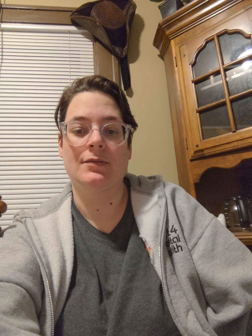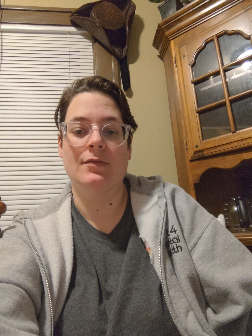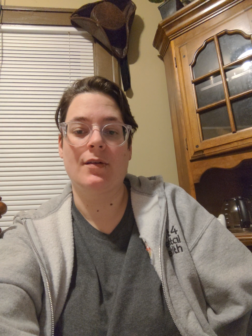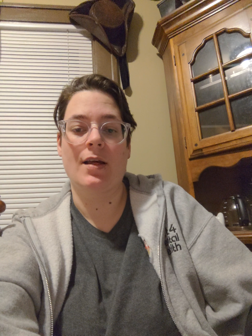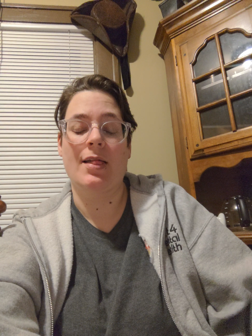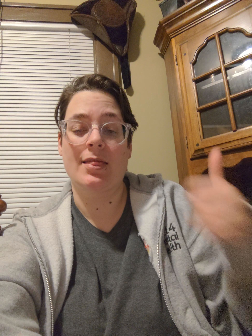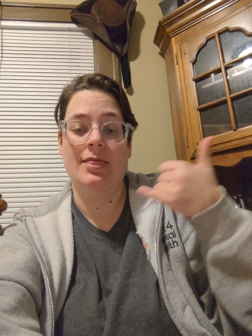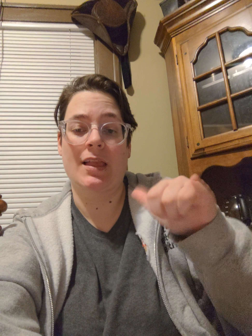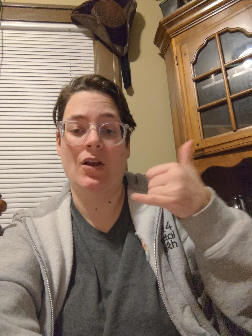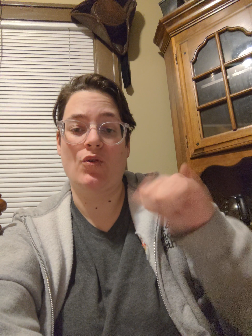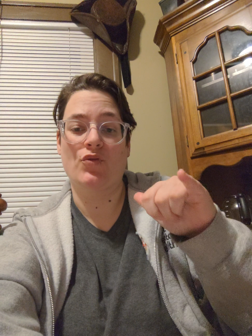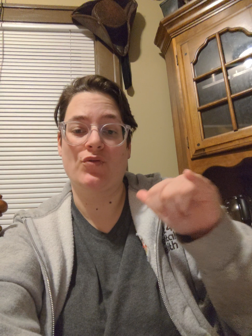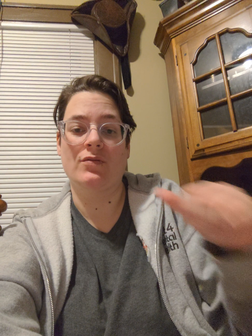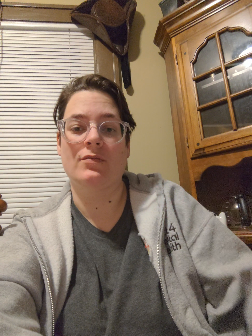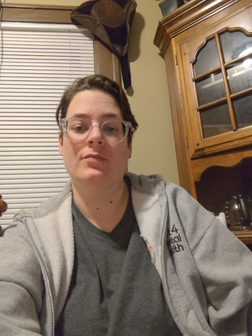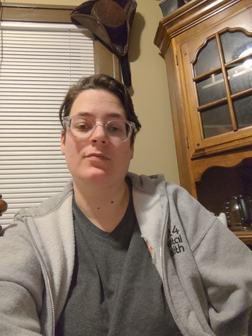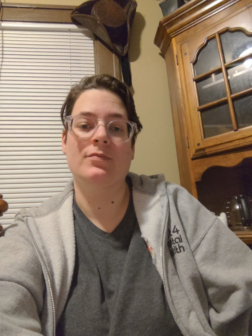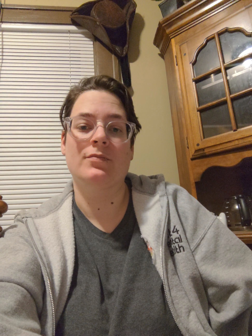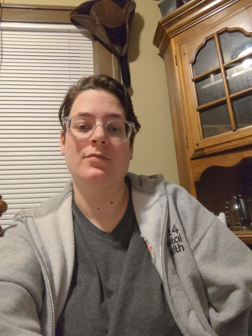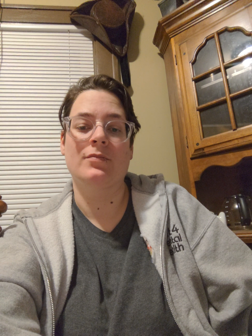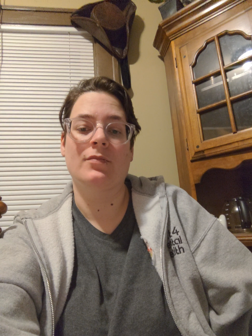yellow